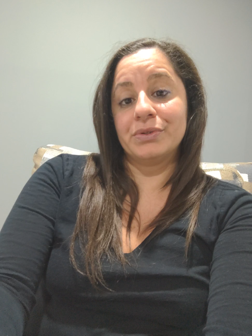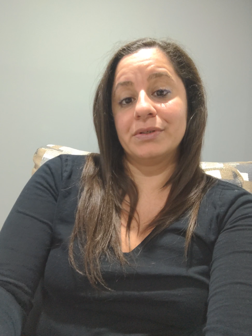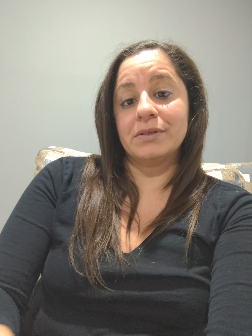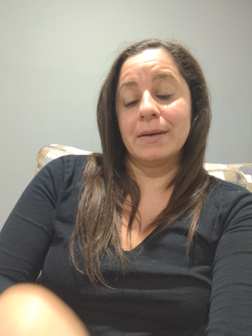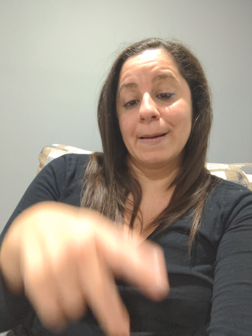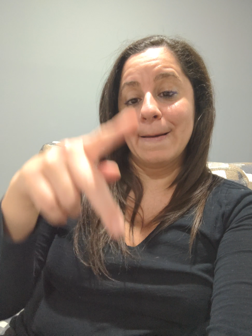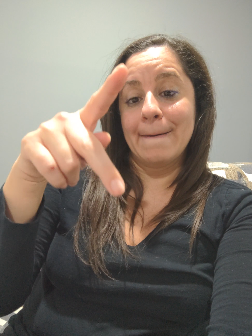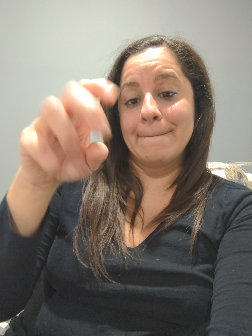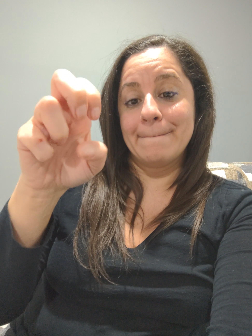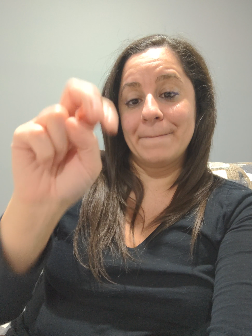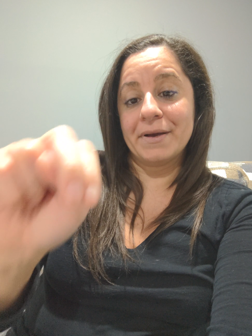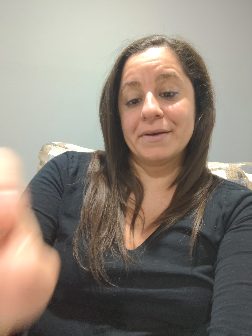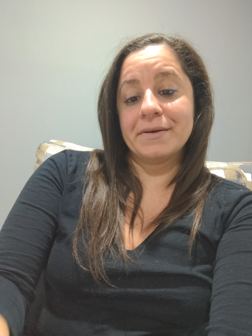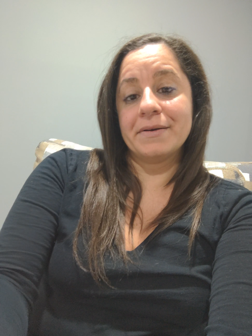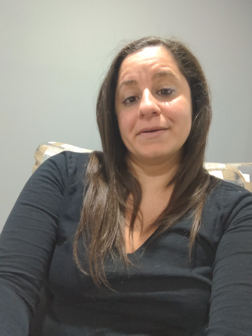pen